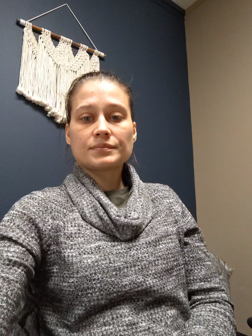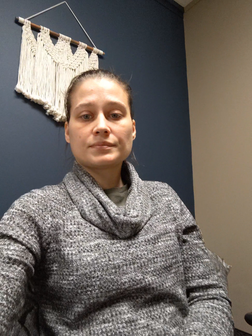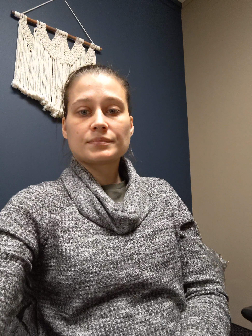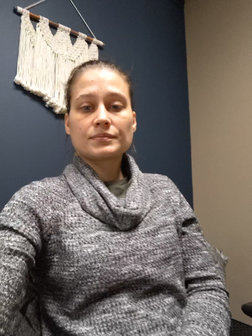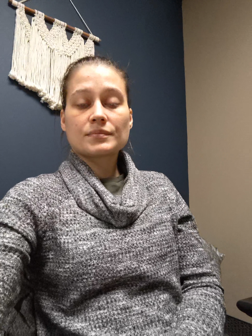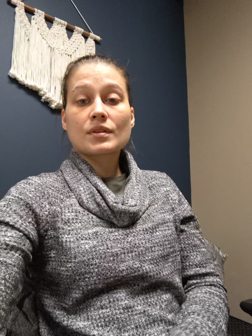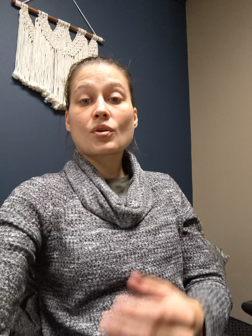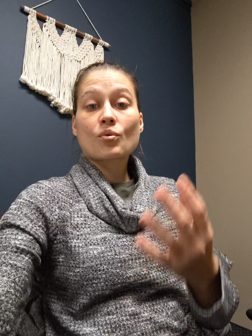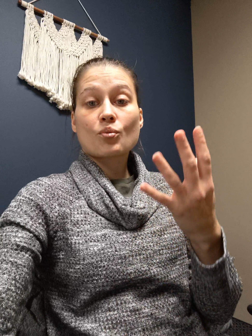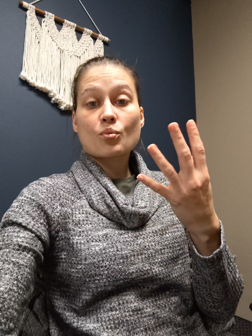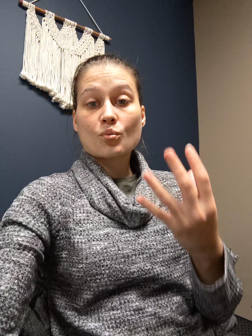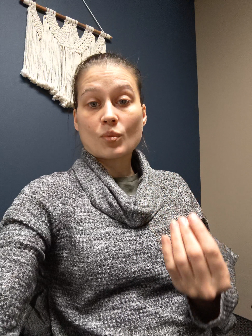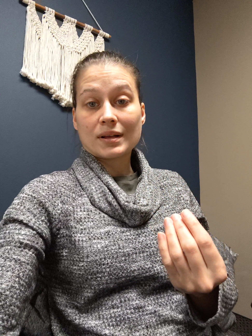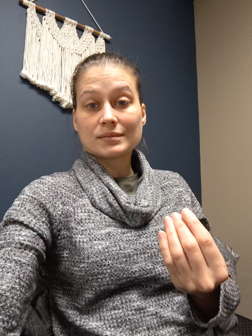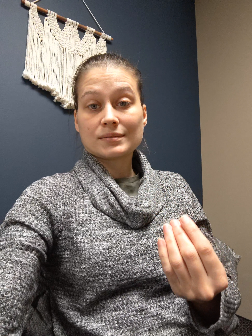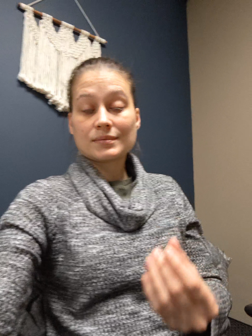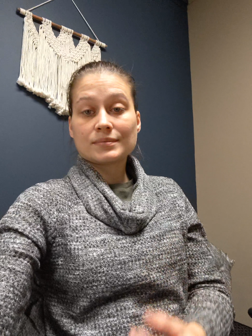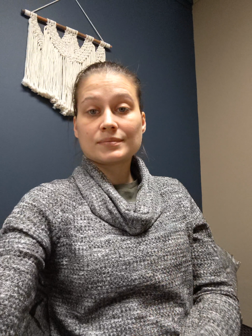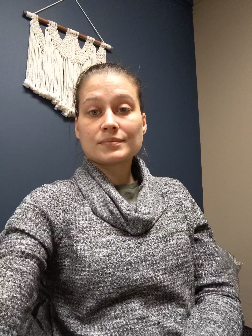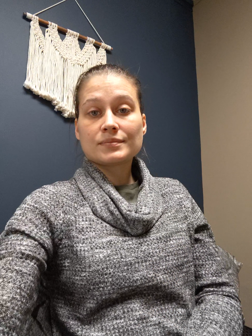wet